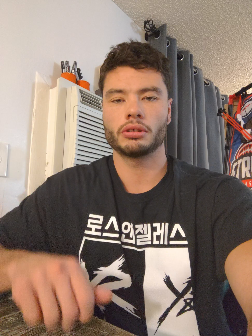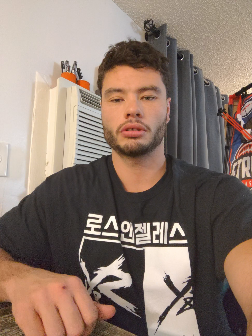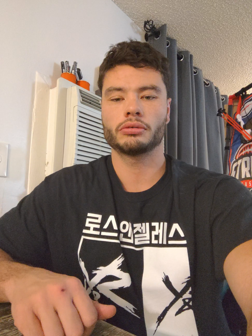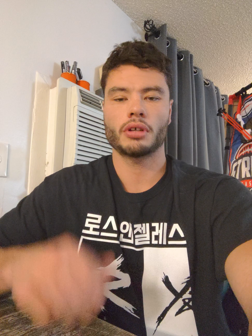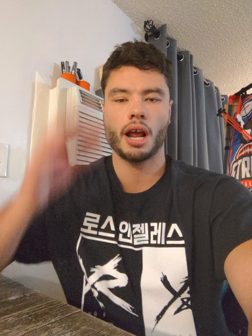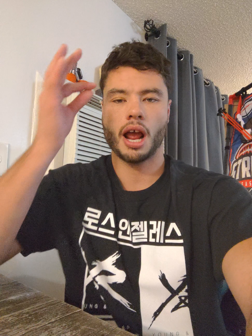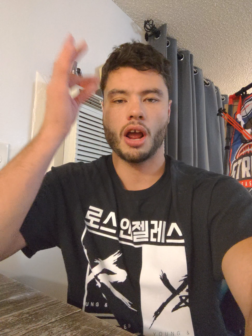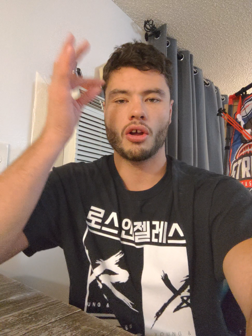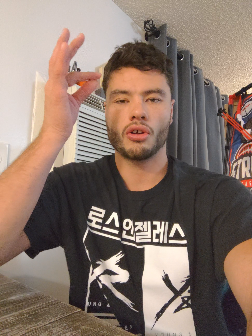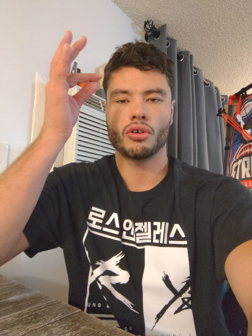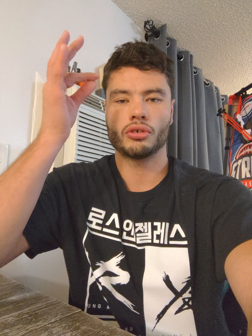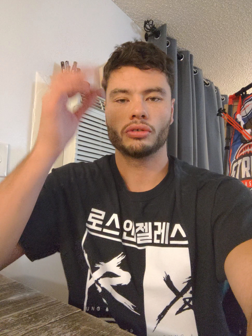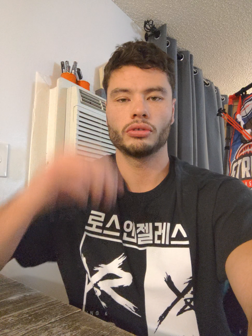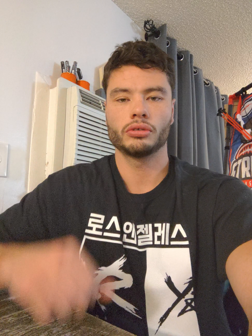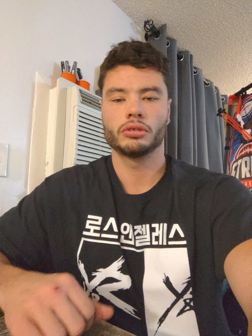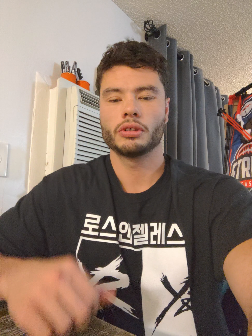hair